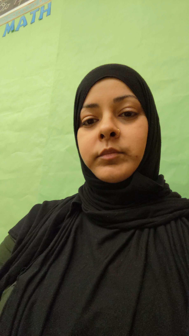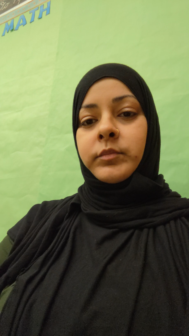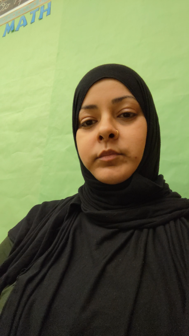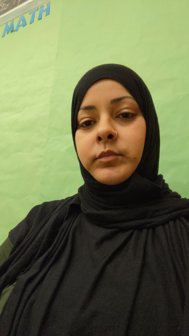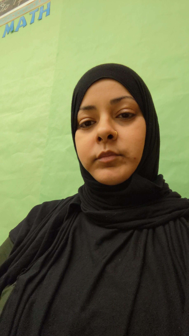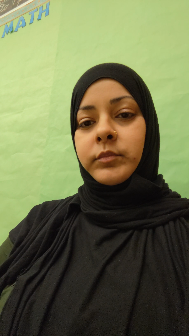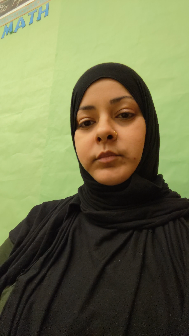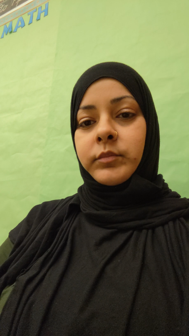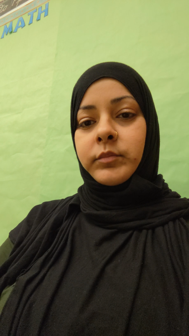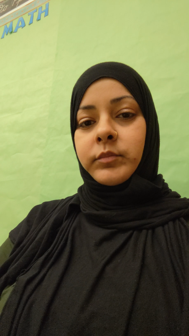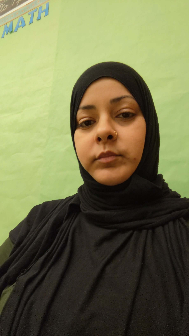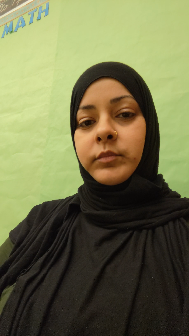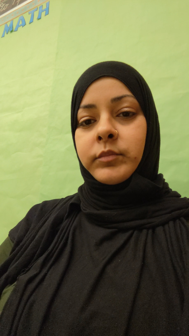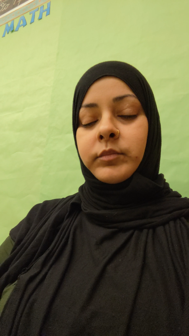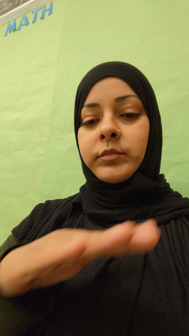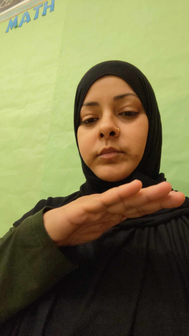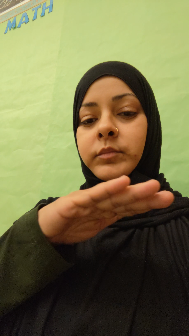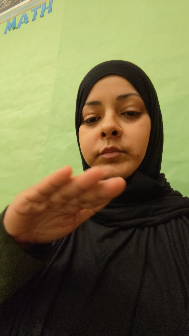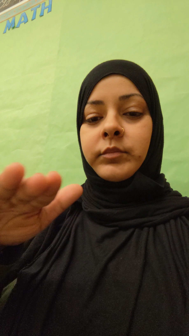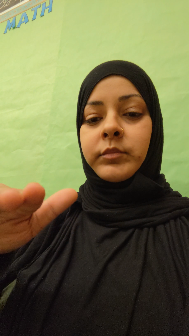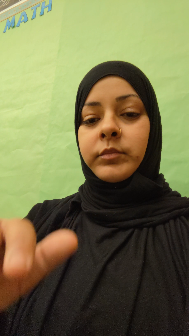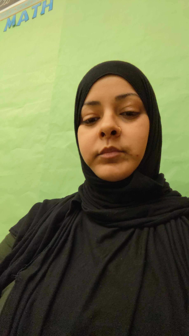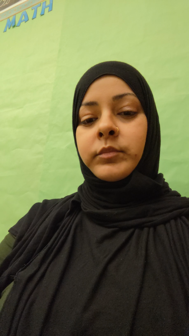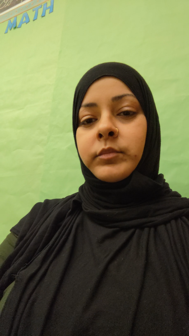nice